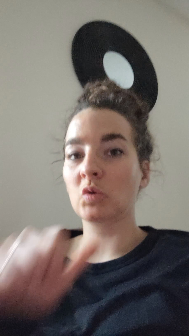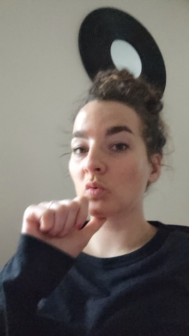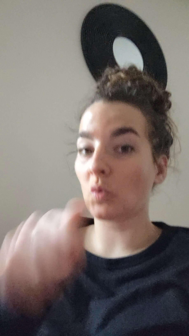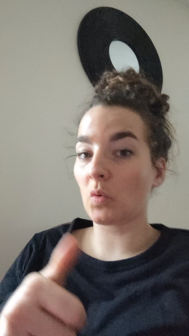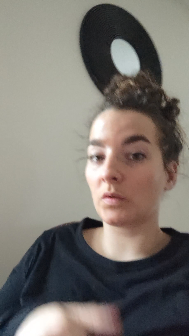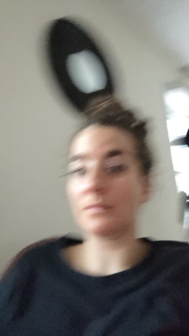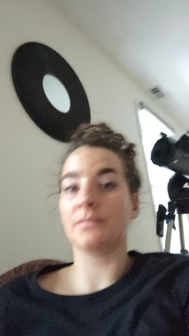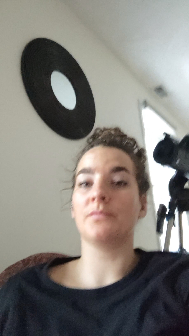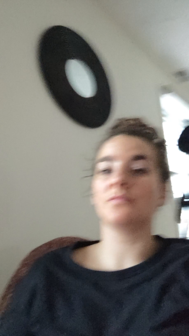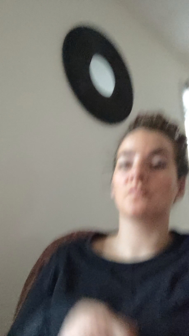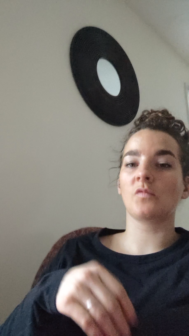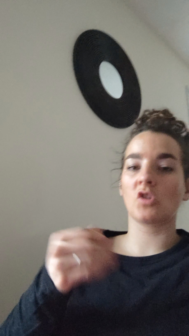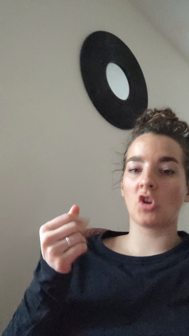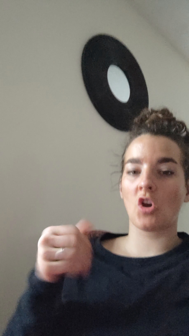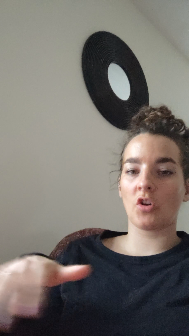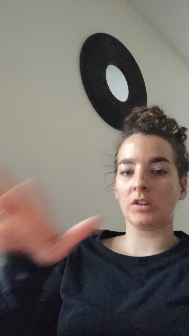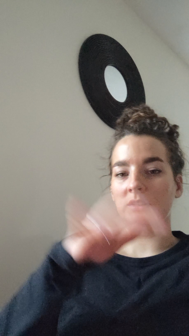garden